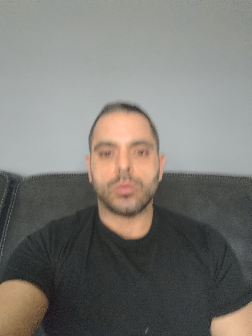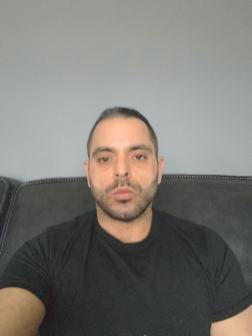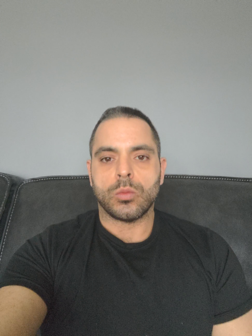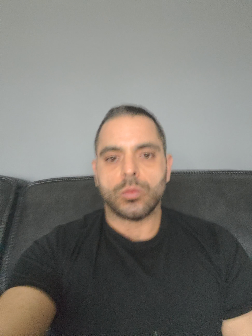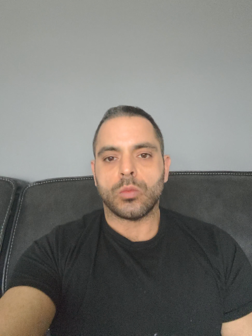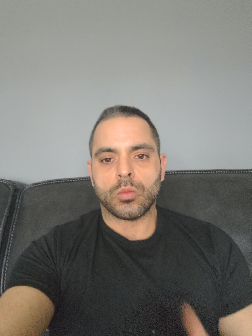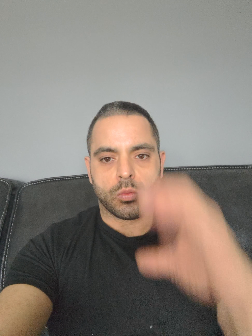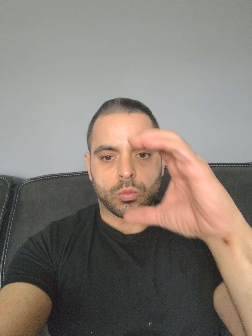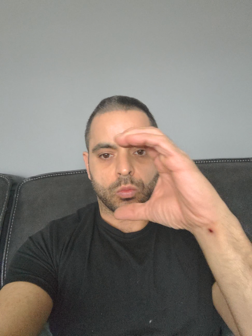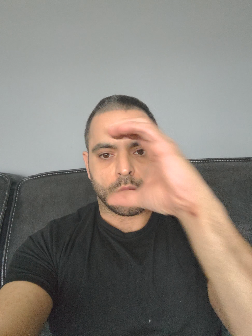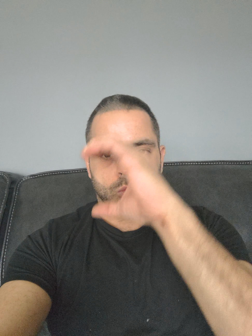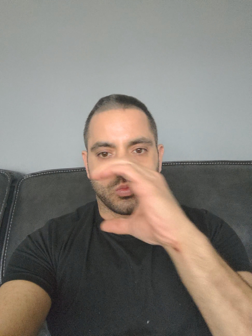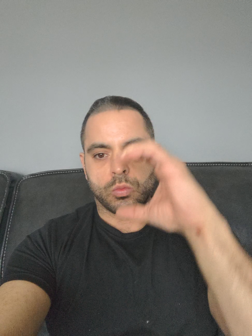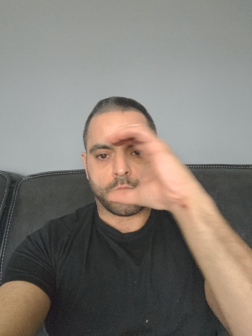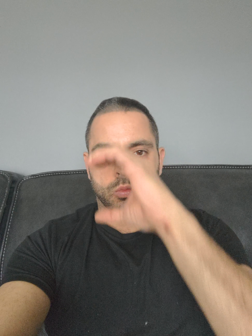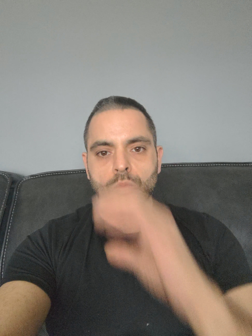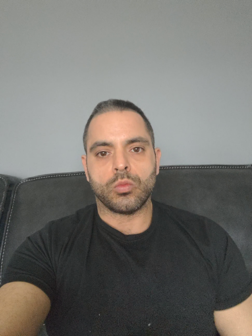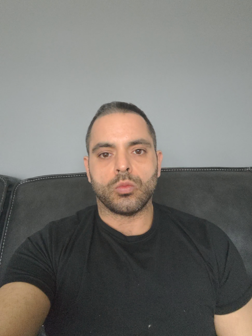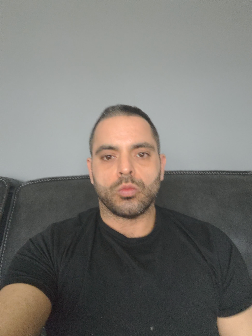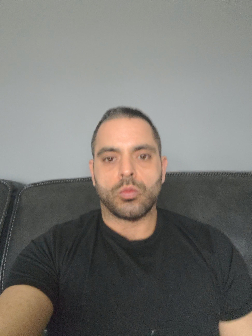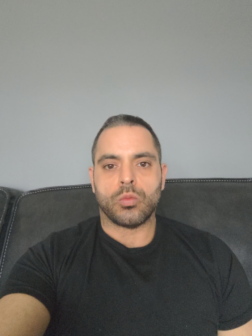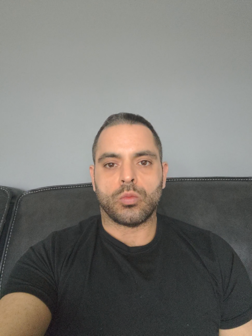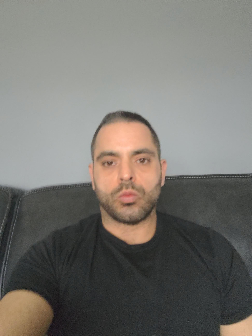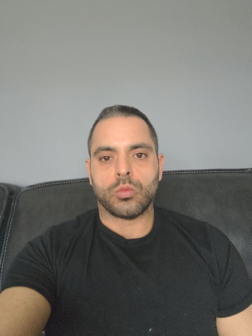look